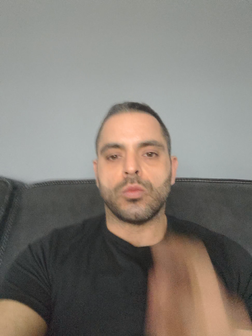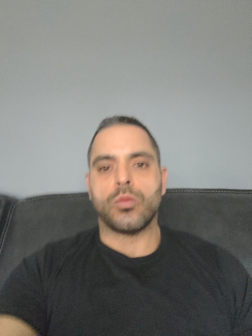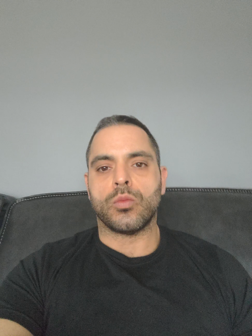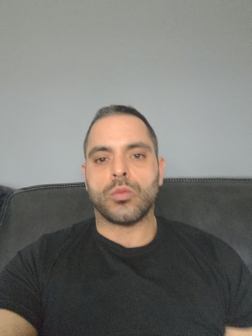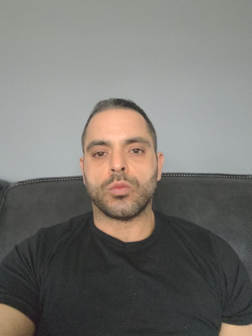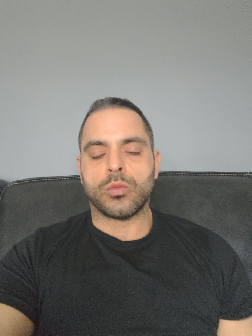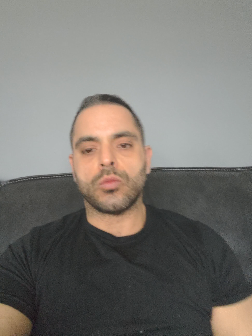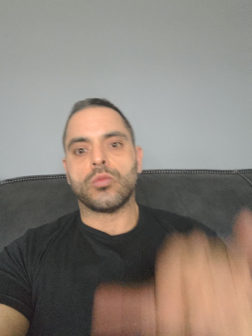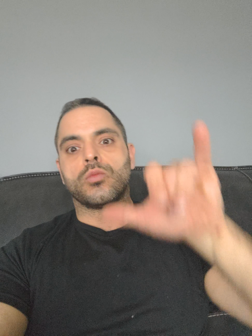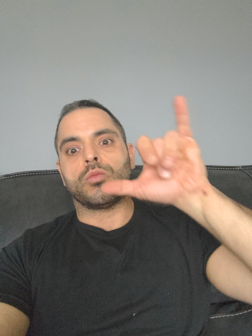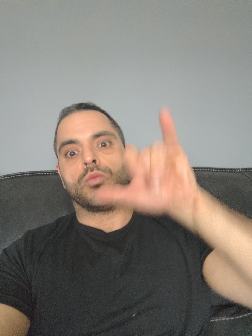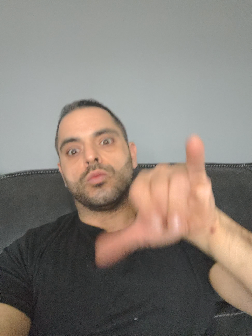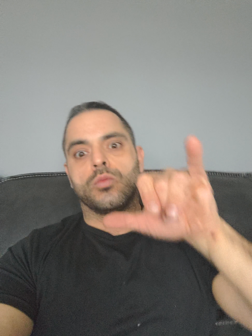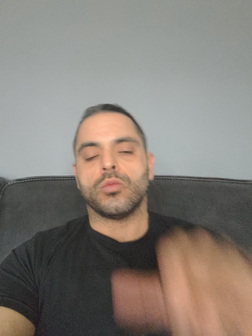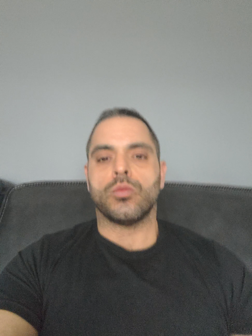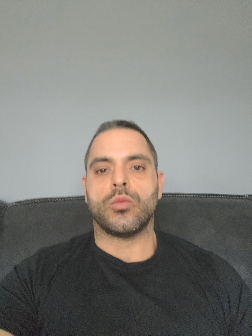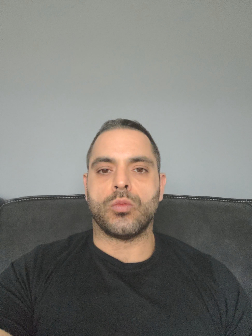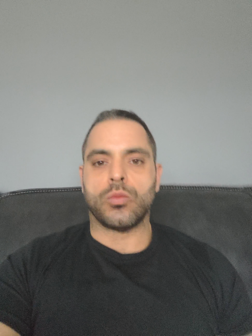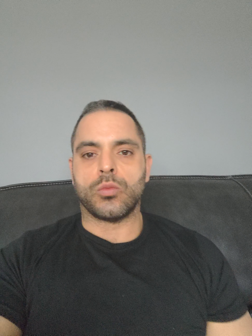that